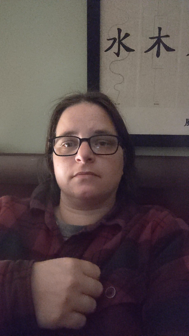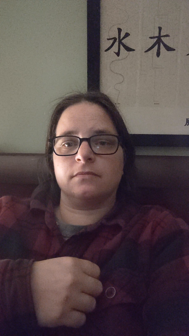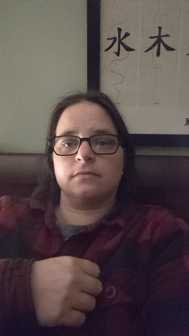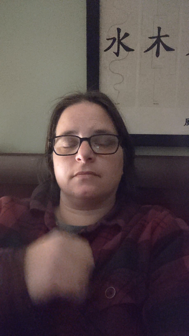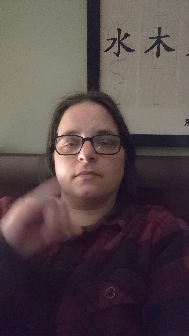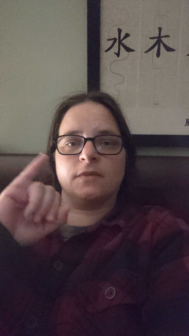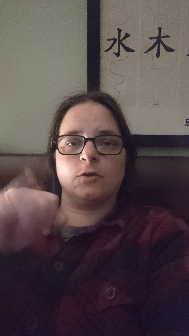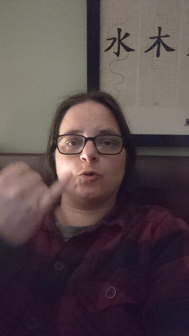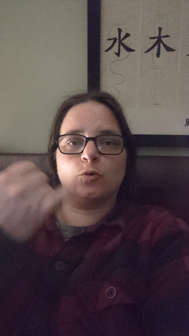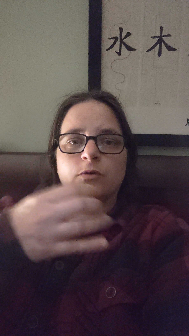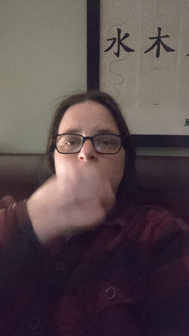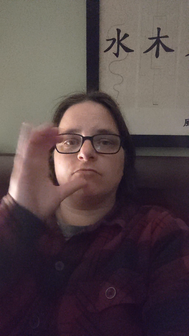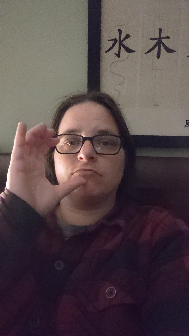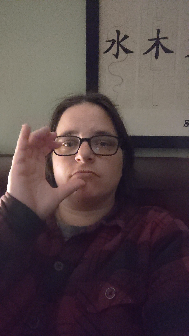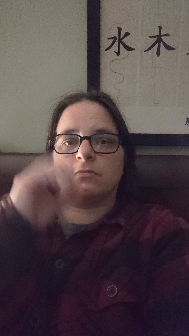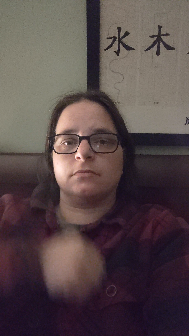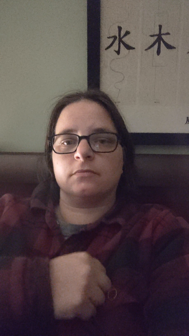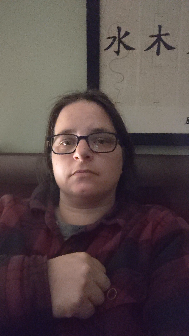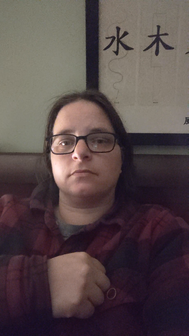juice